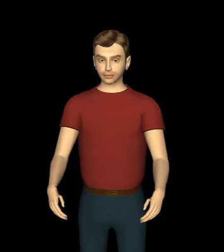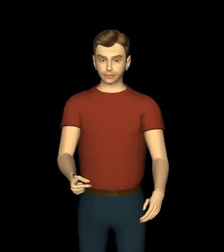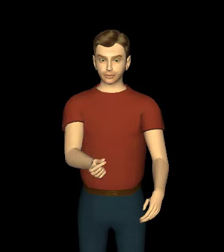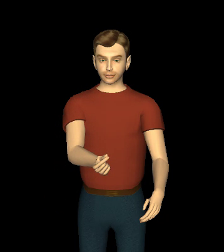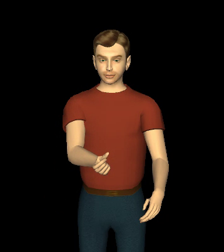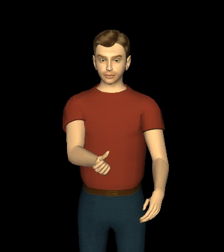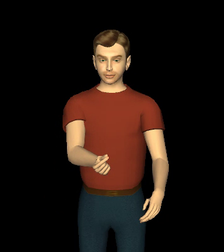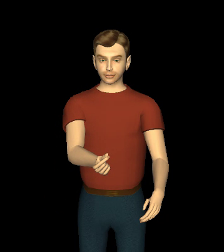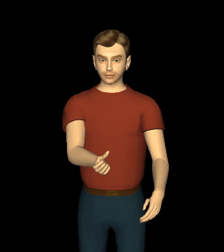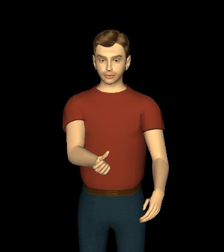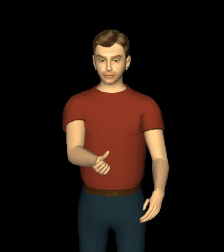مال